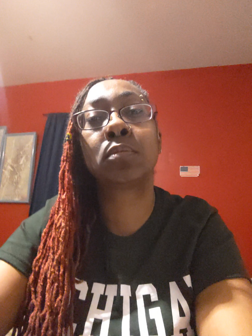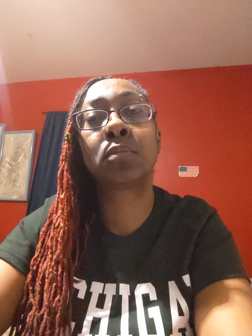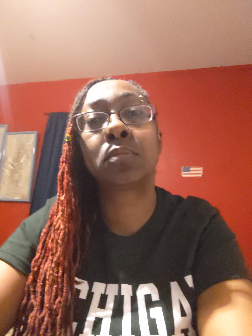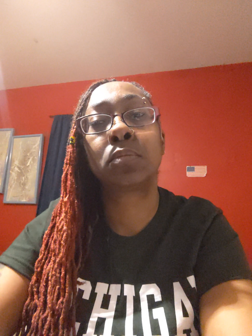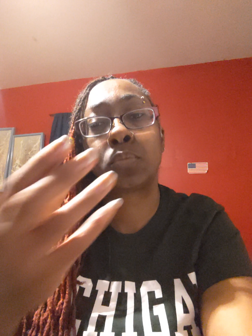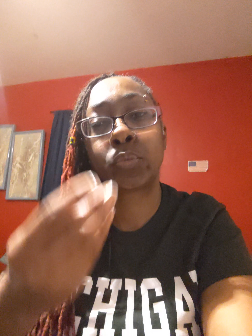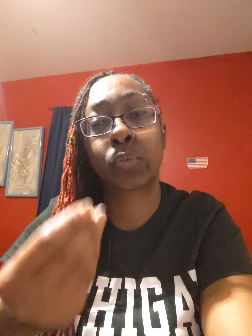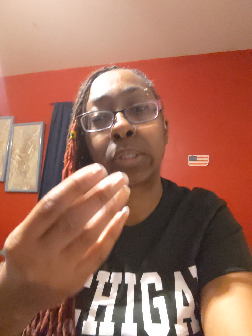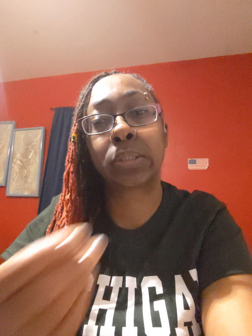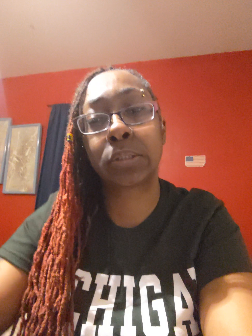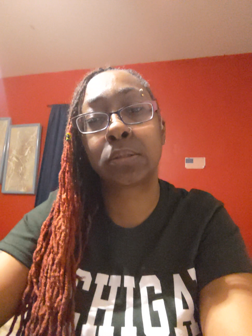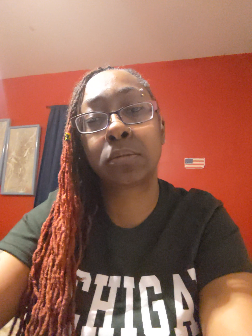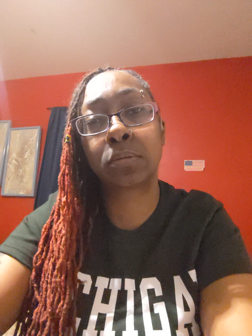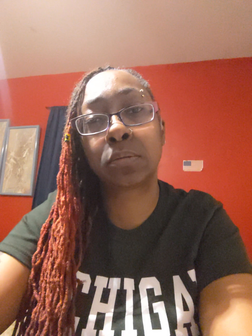wet